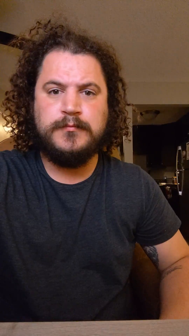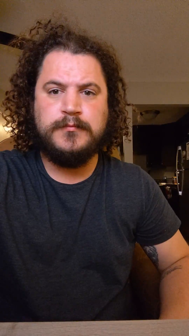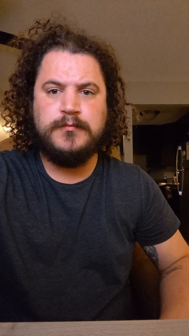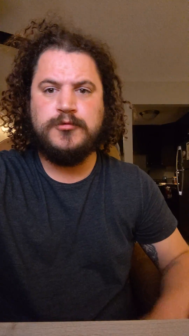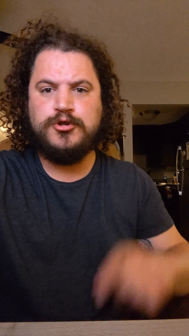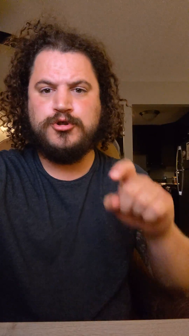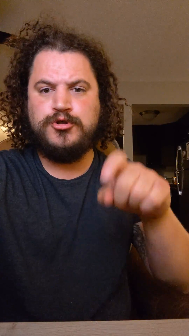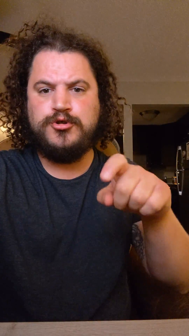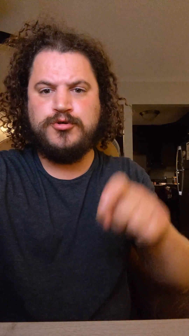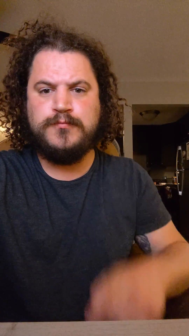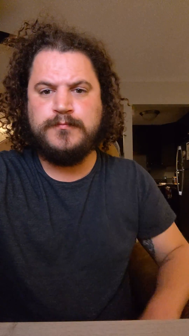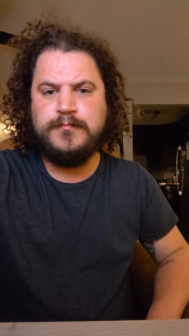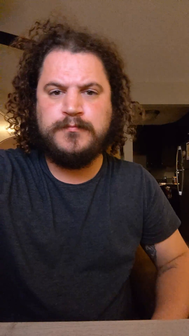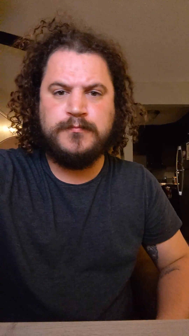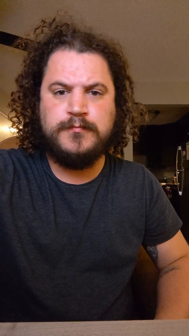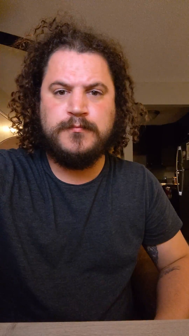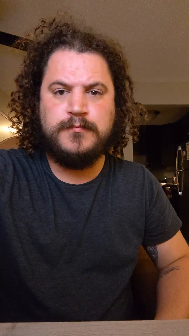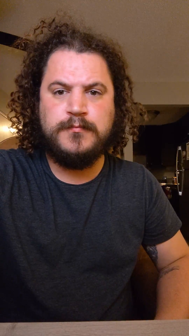should